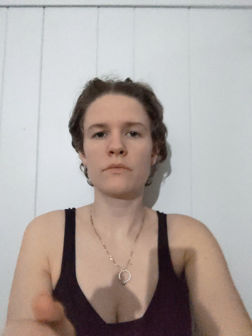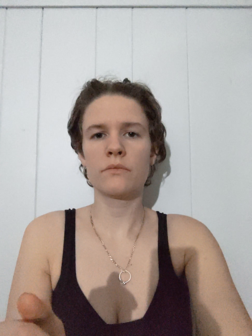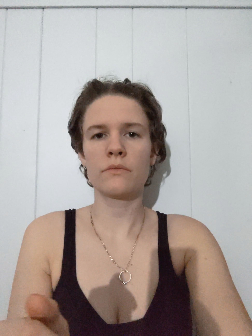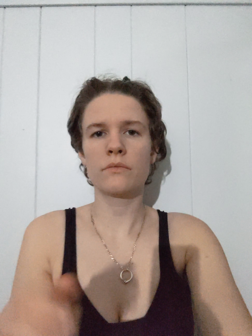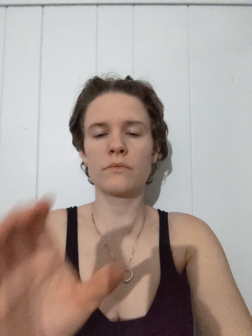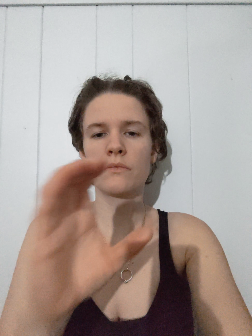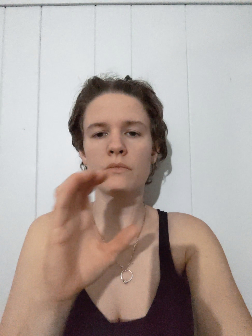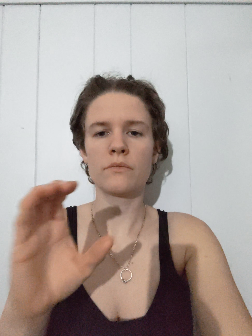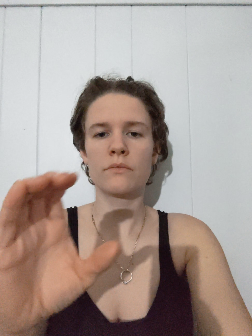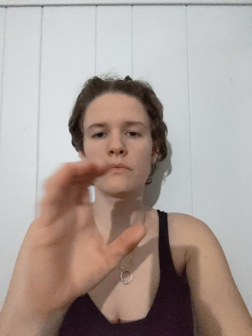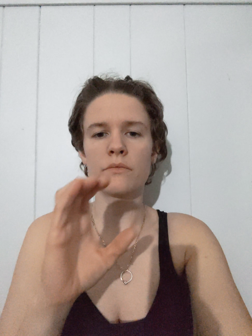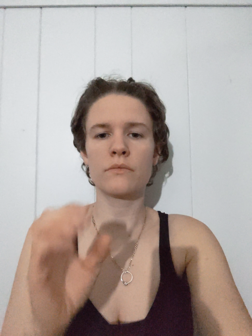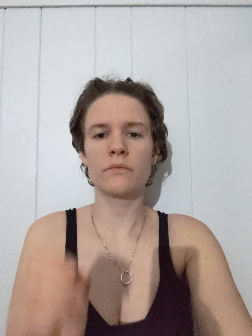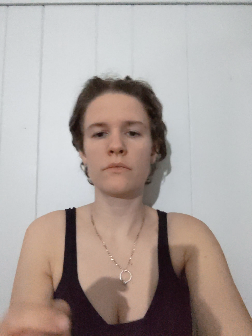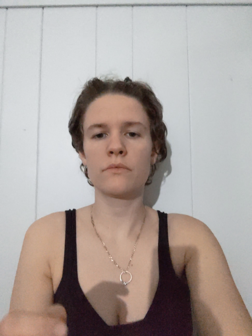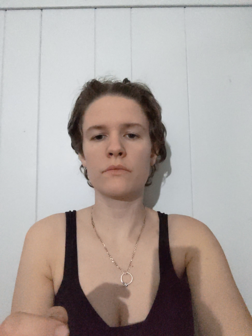chocolate